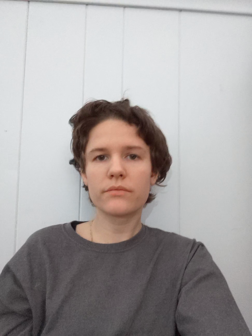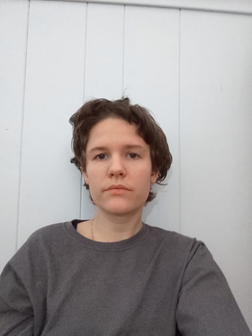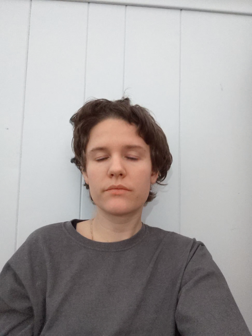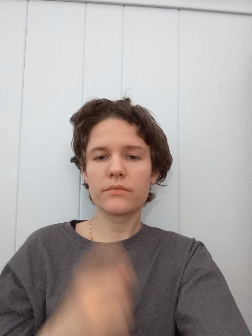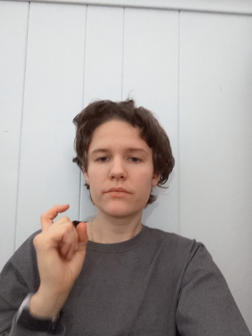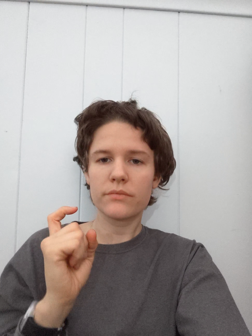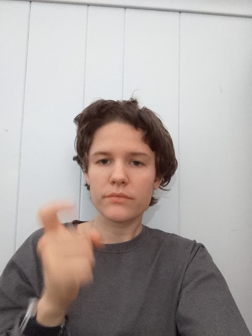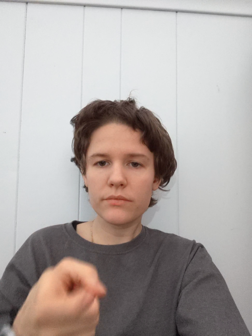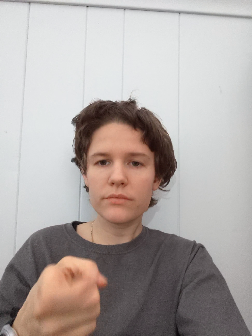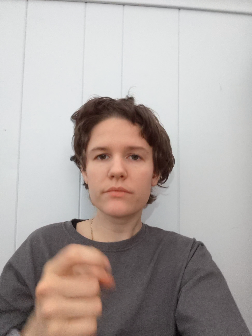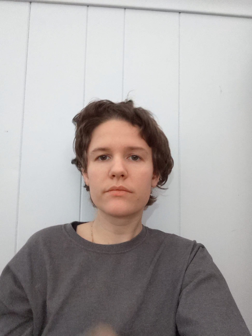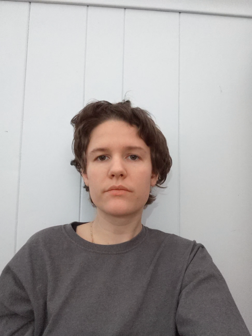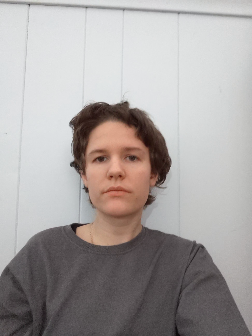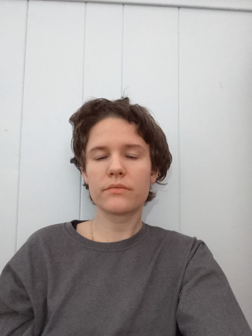gift